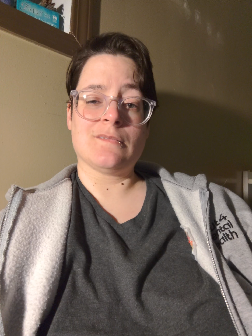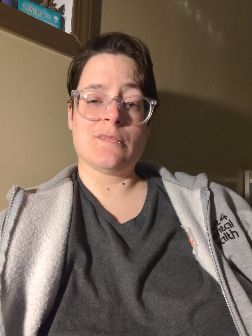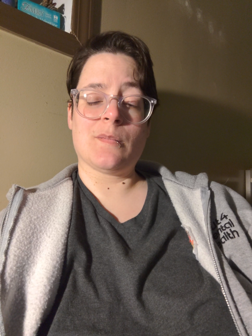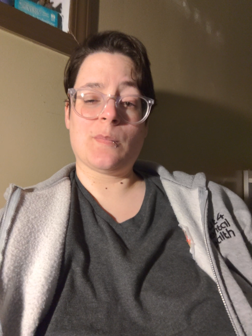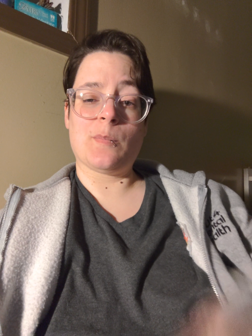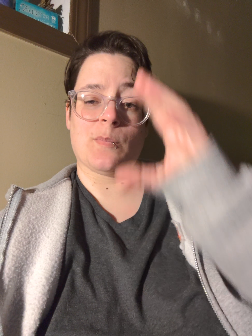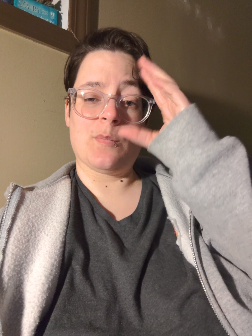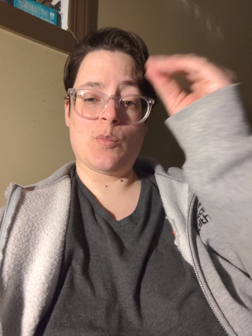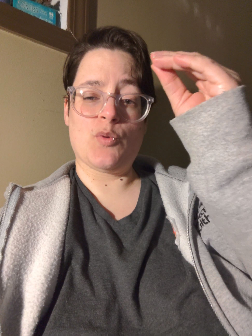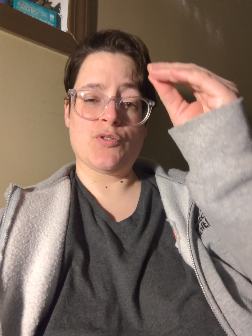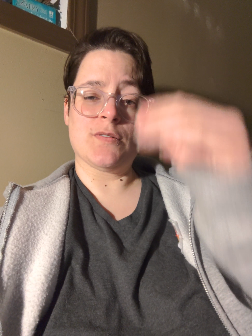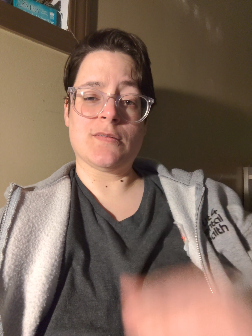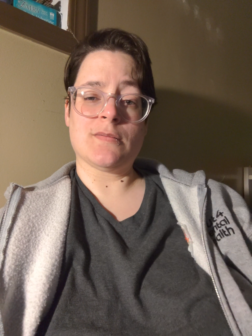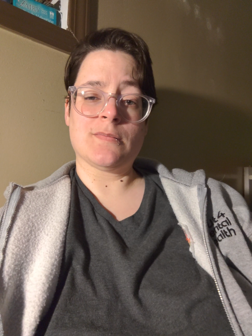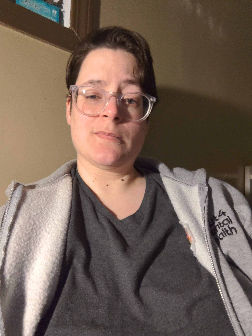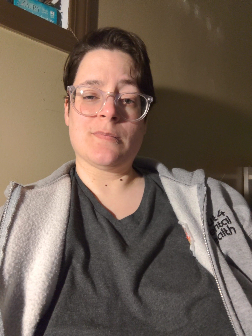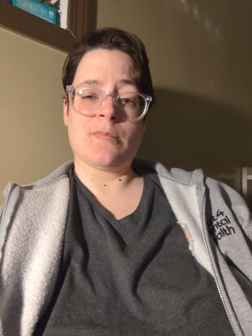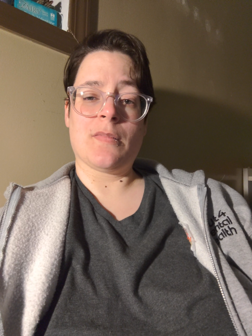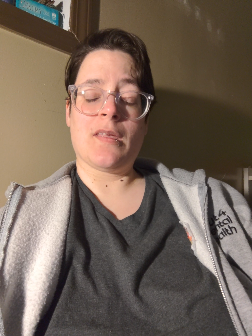boy